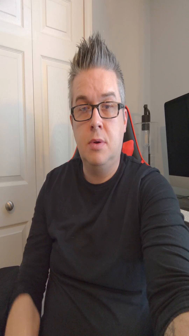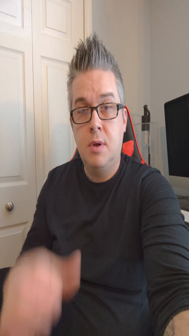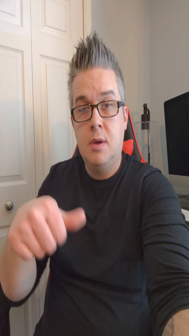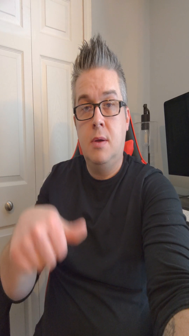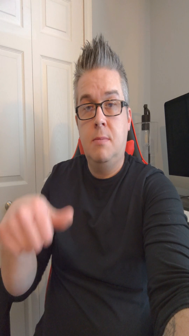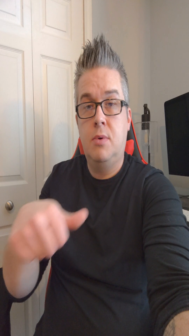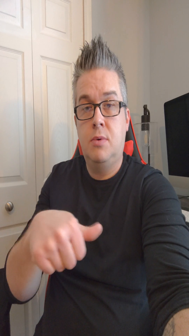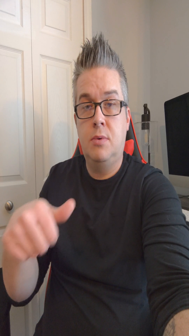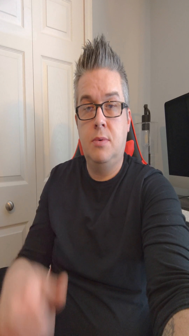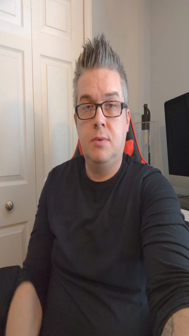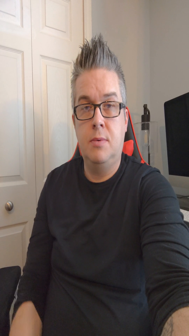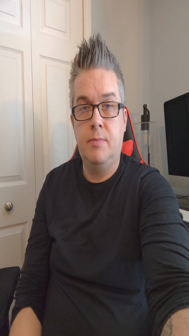puzzle